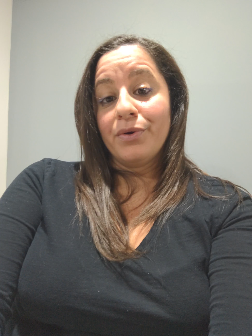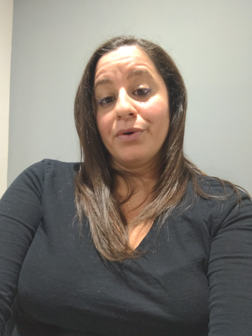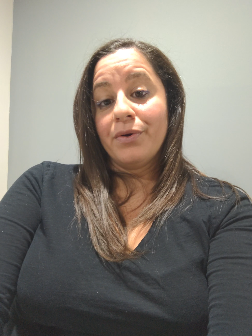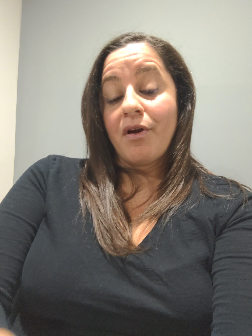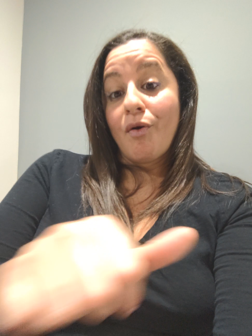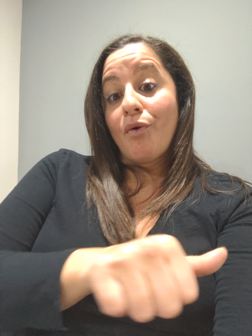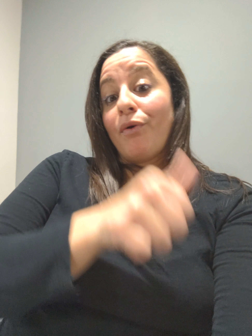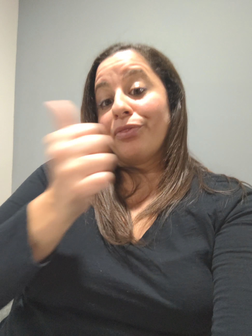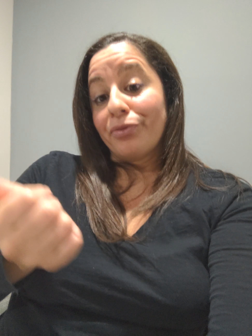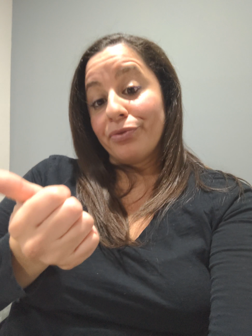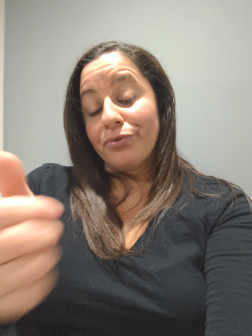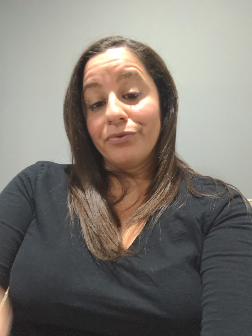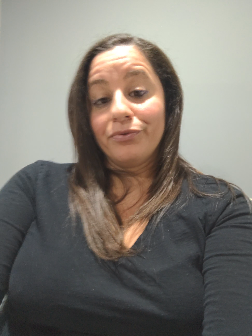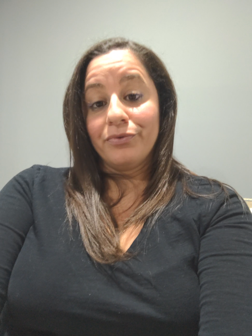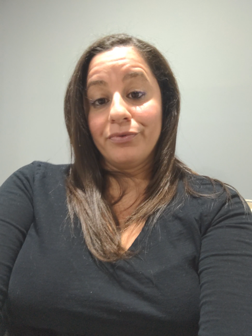another